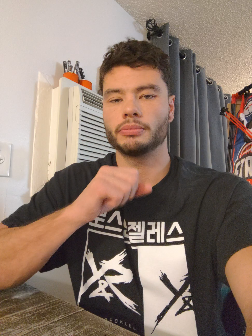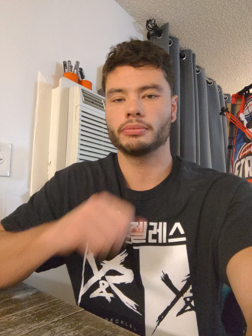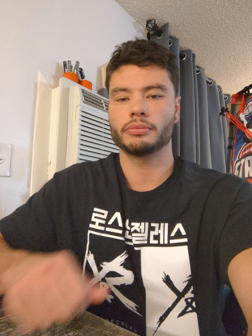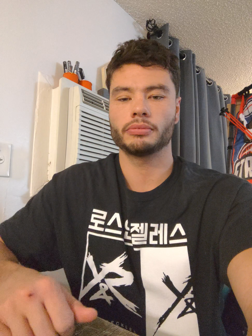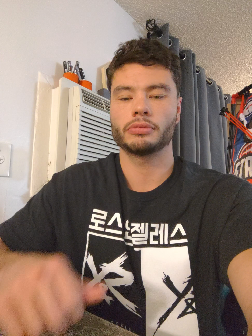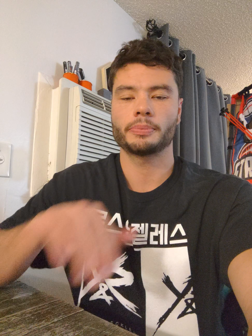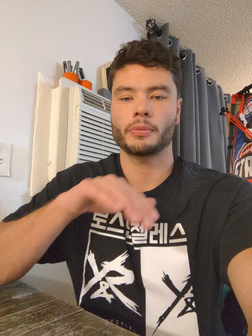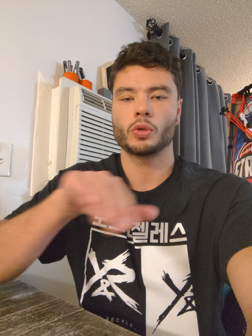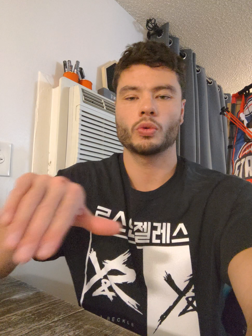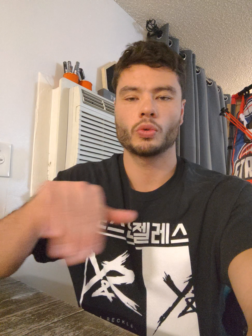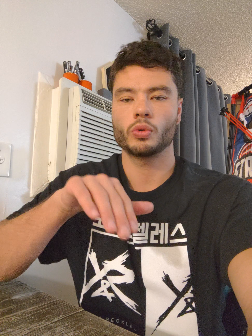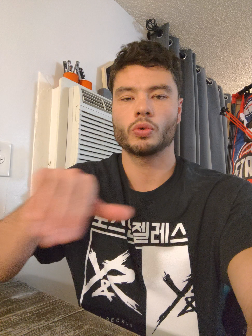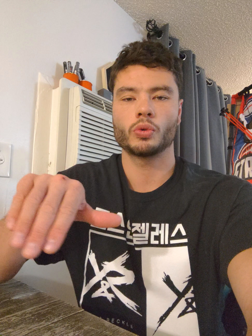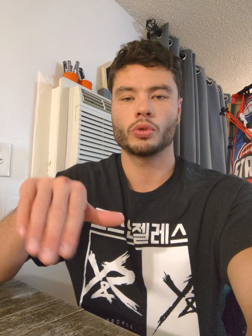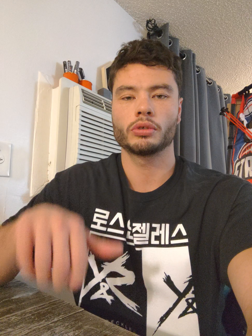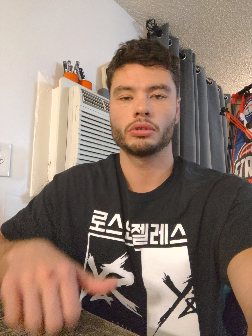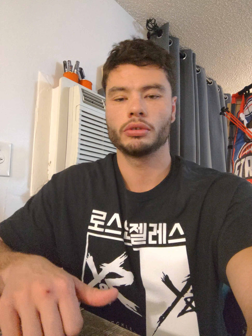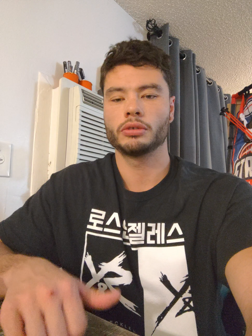pool